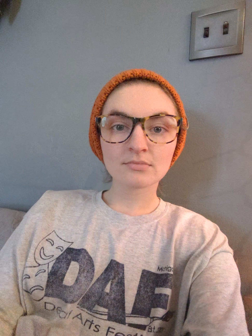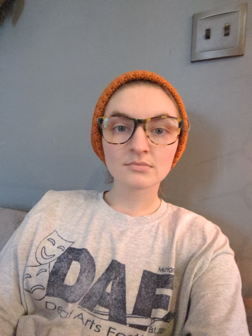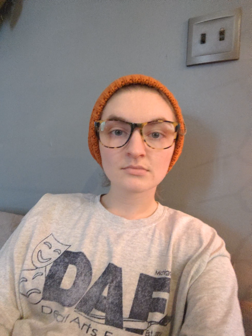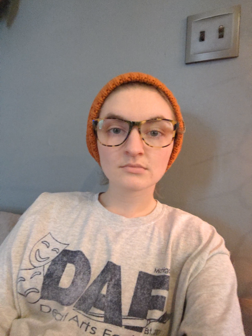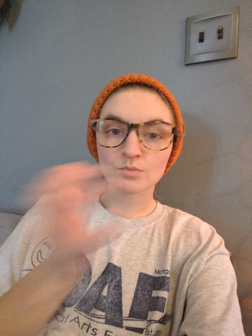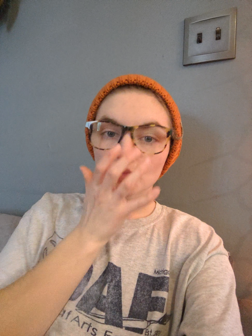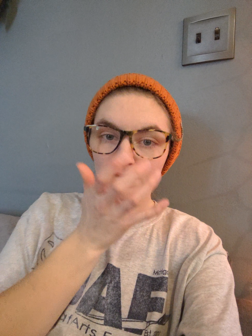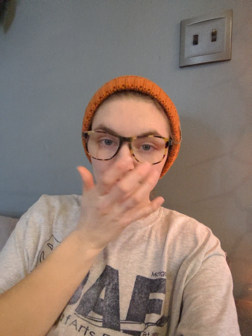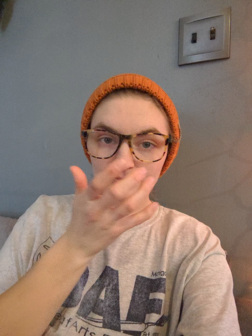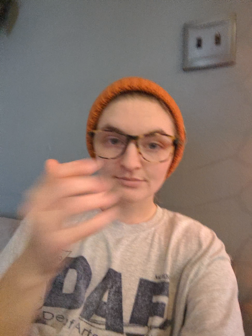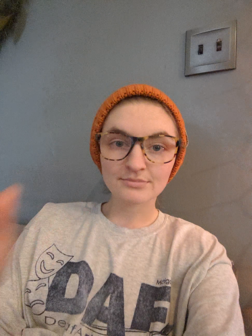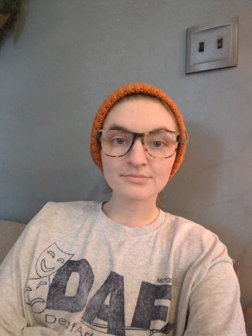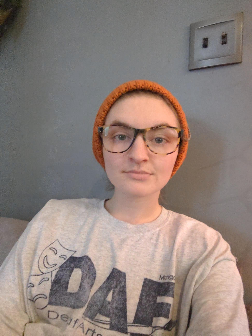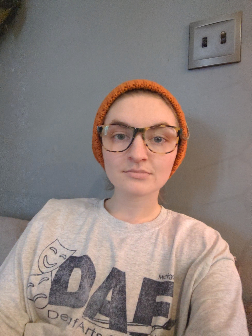grass